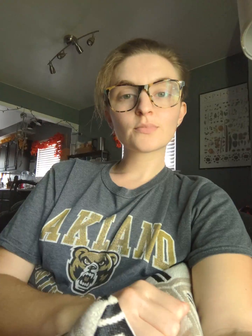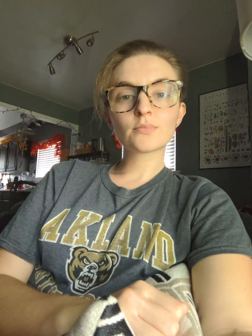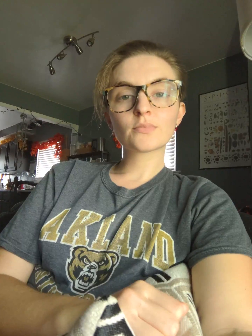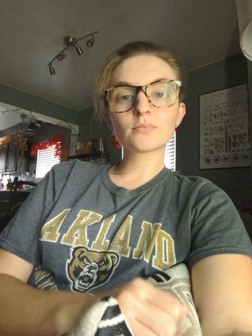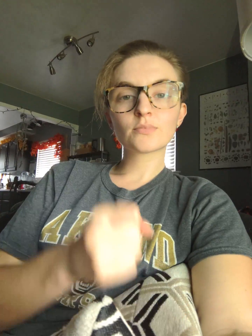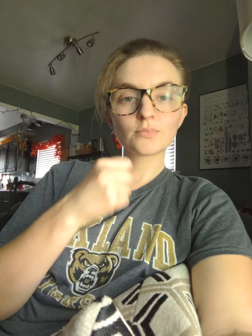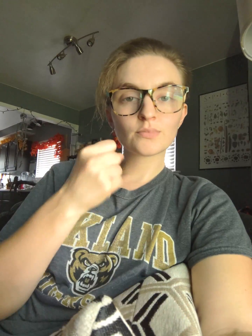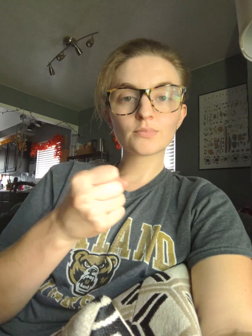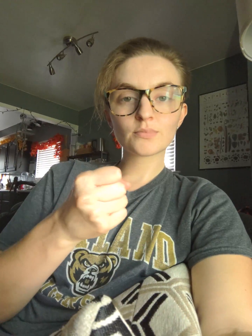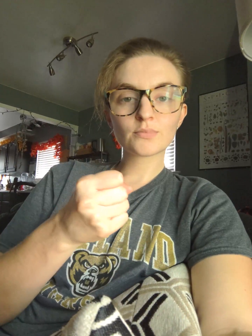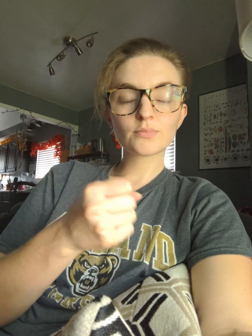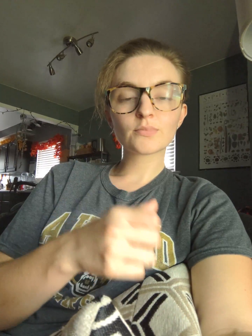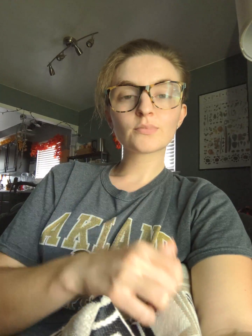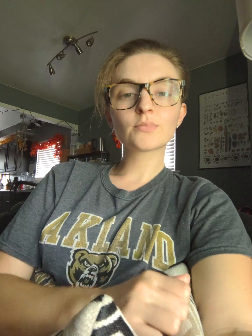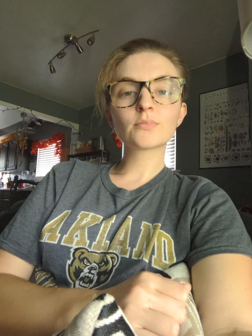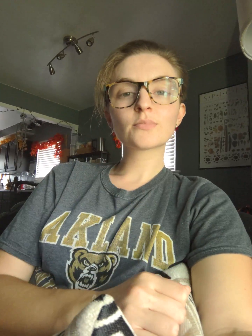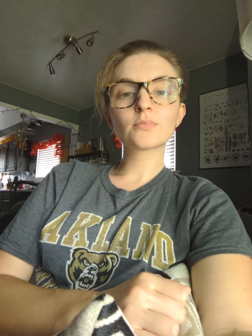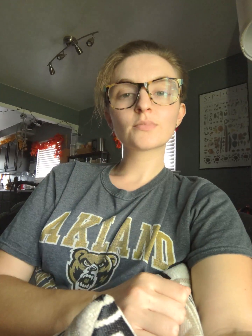hit